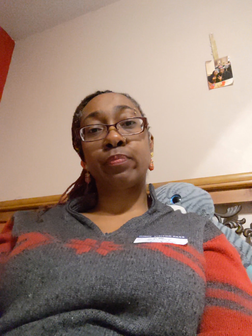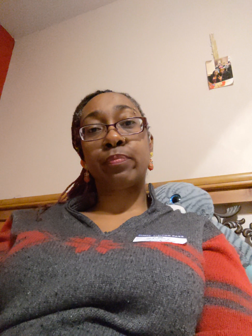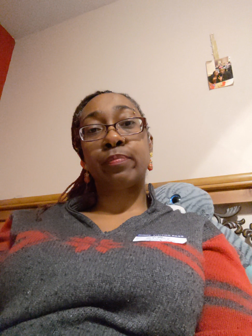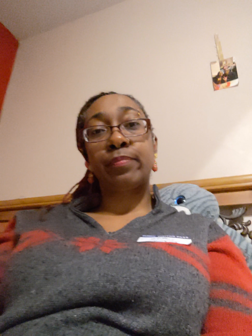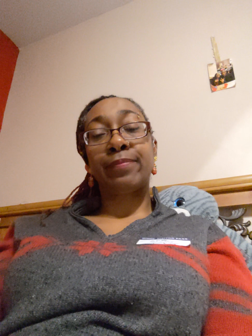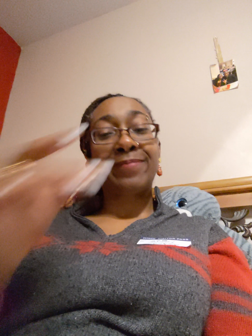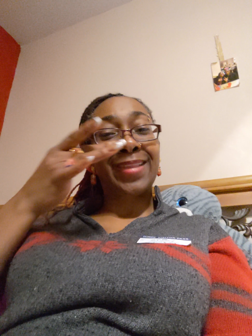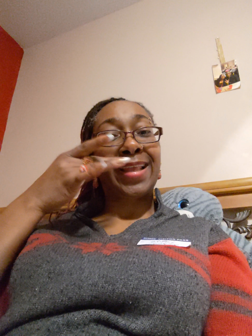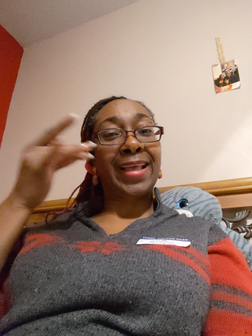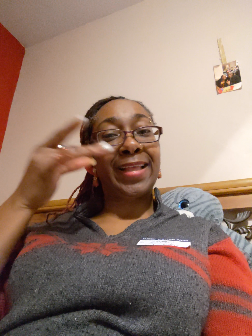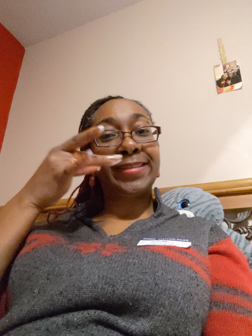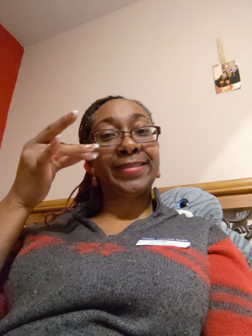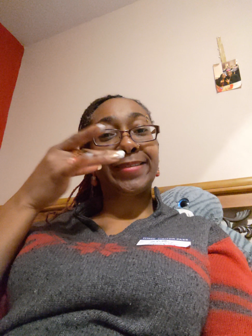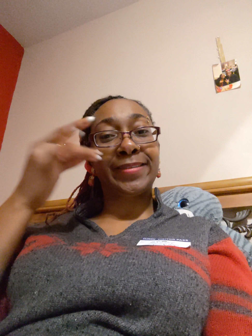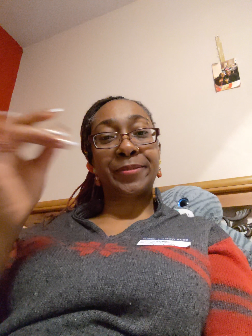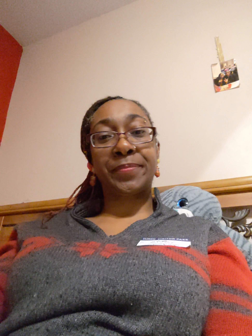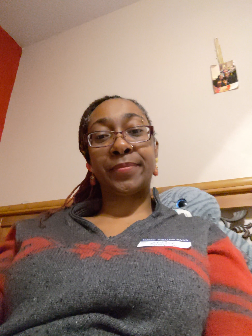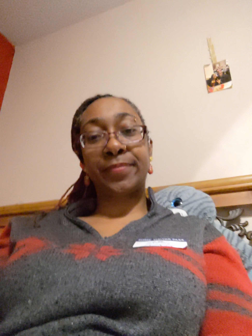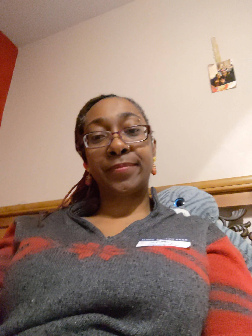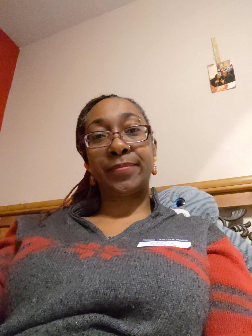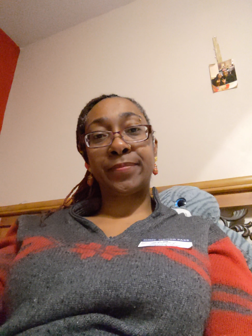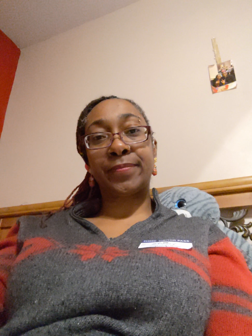cat